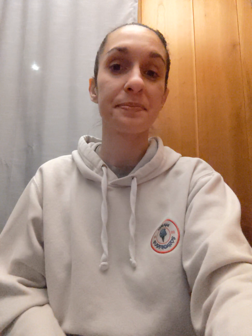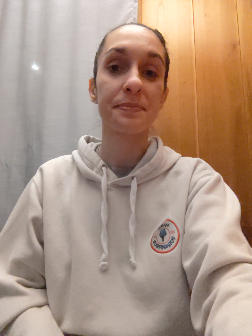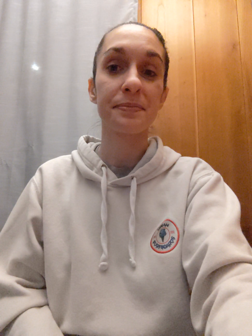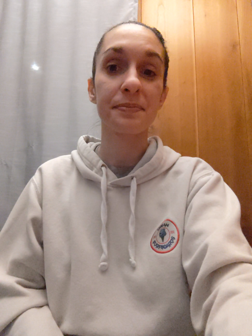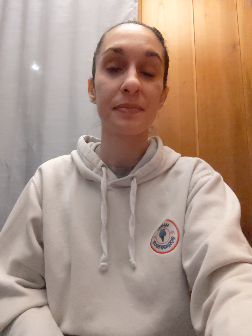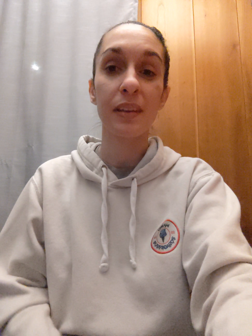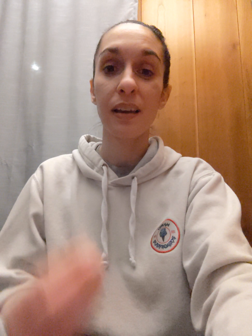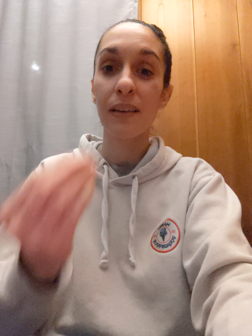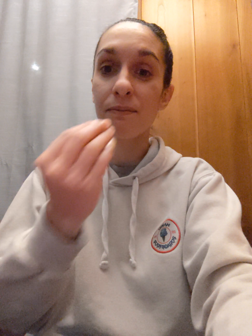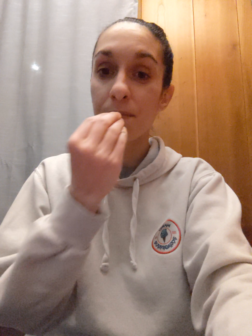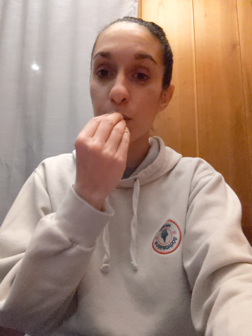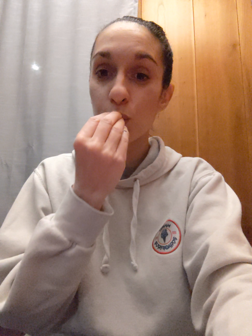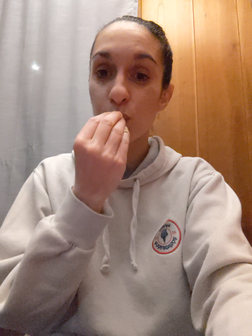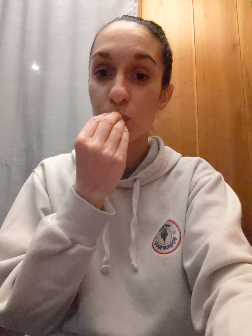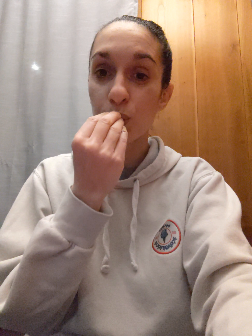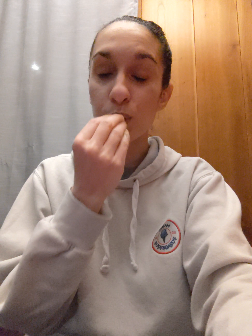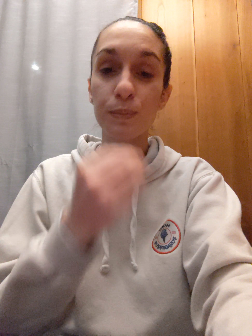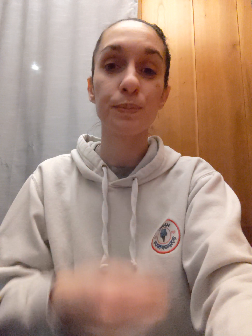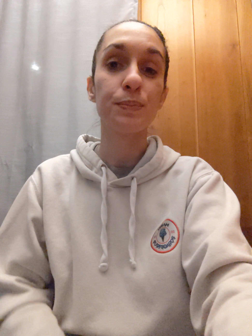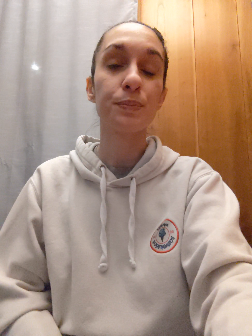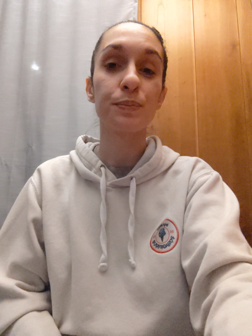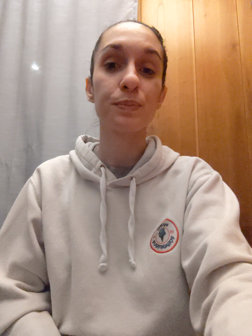food